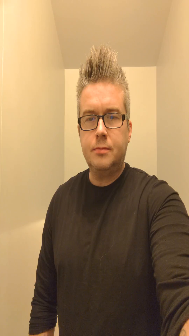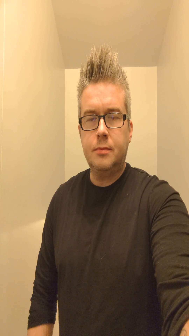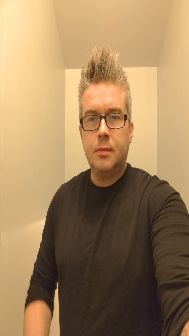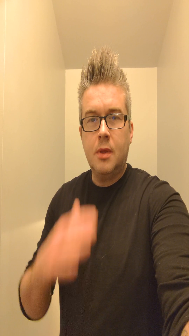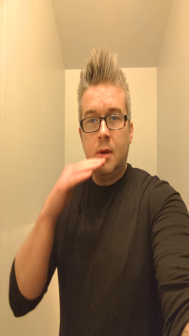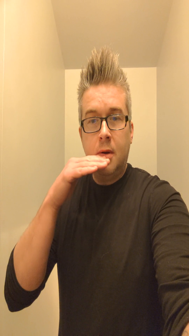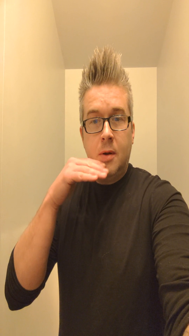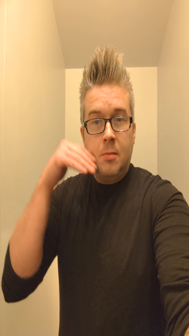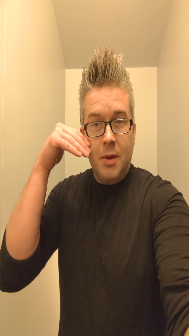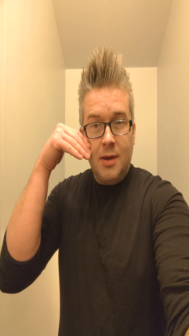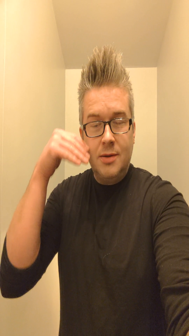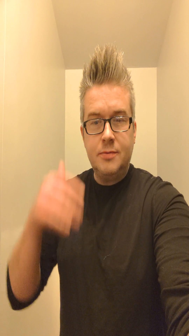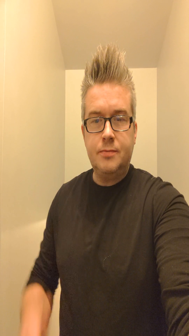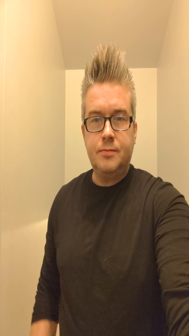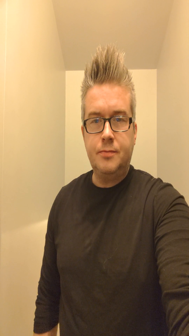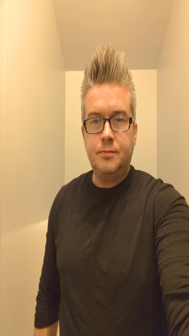smile